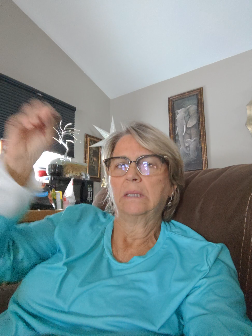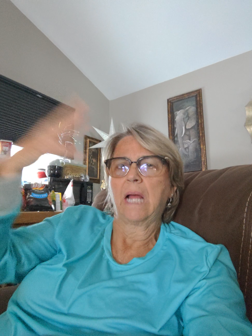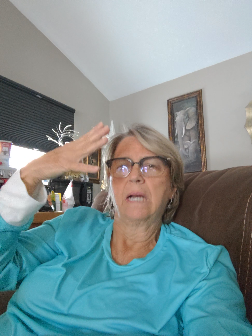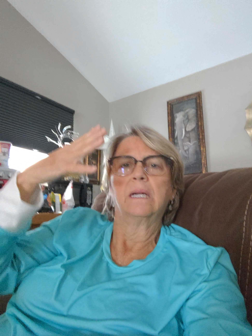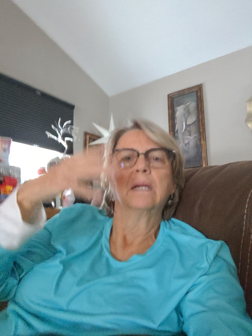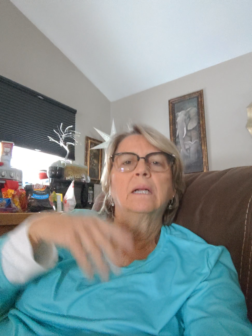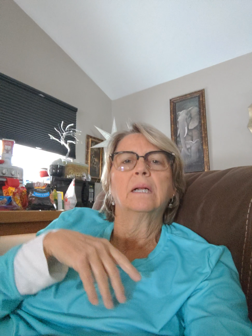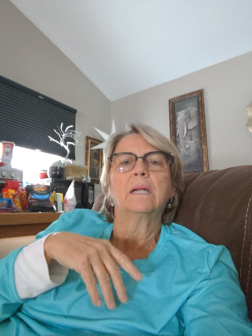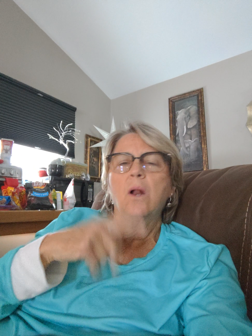sun